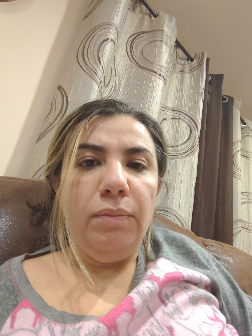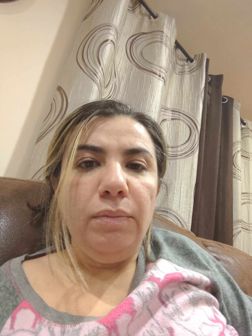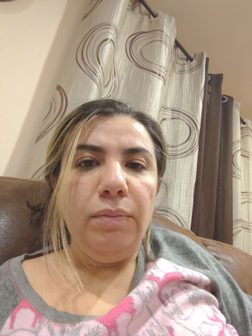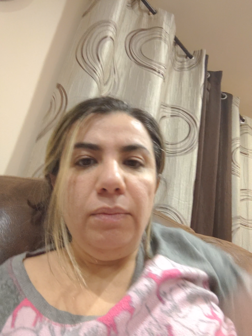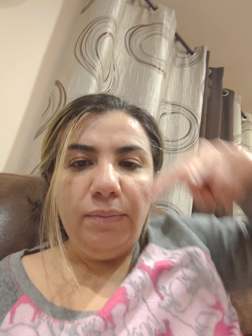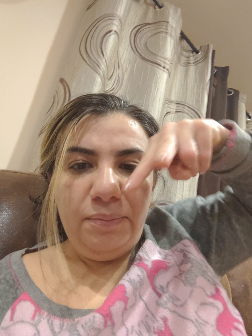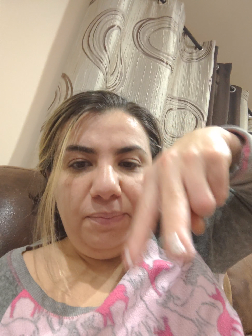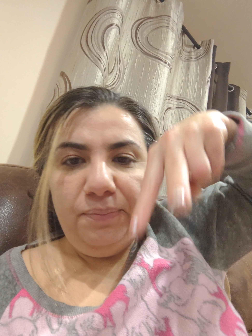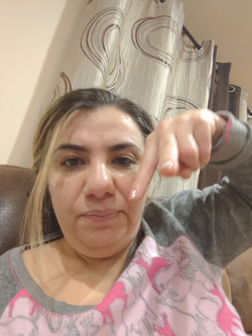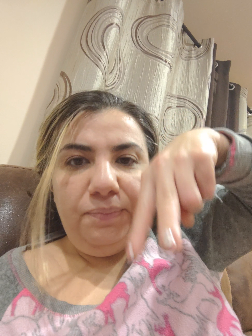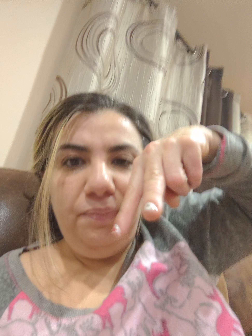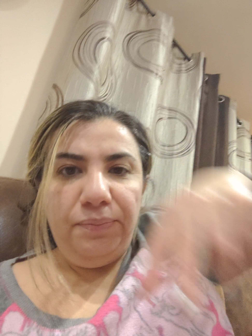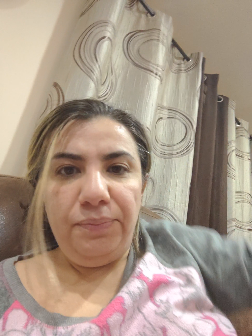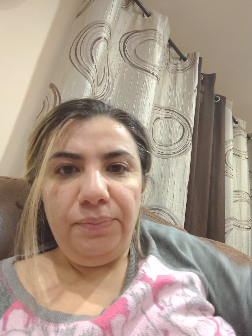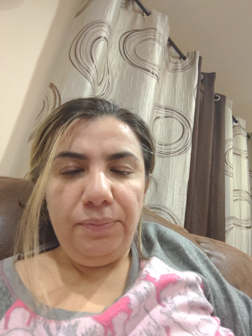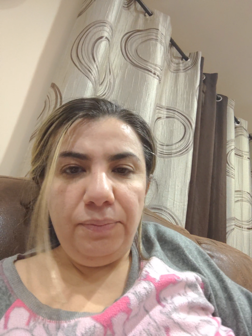napkin